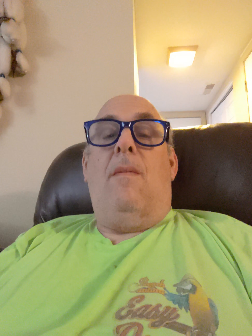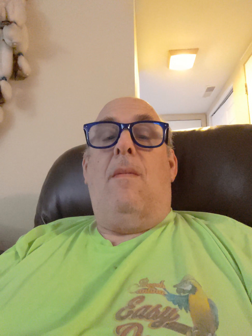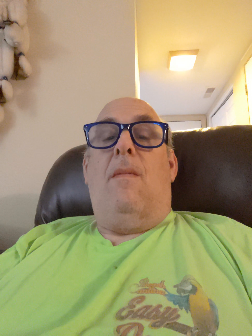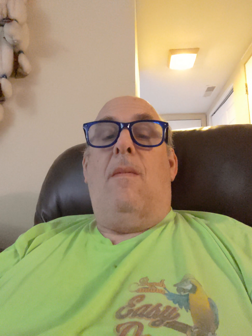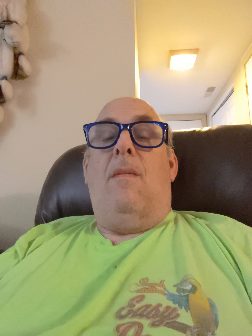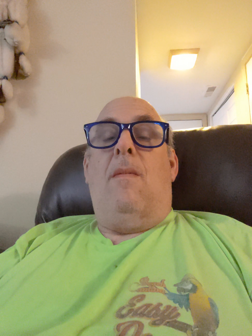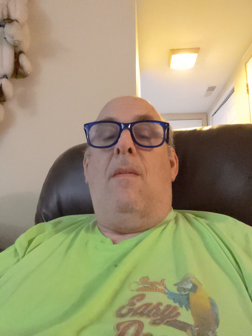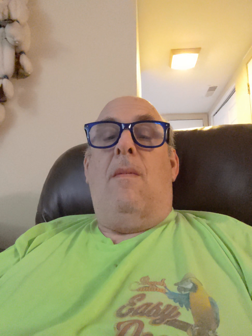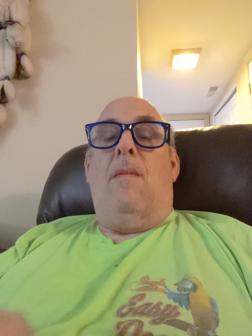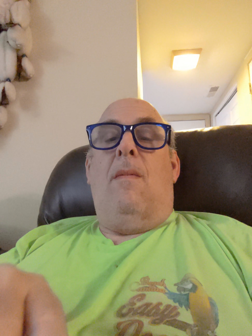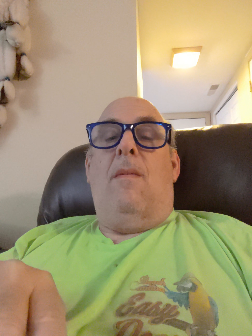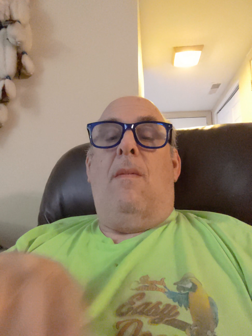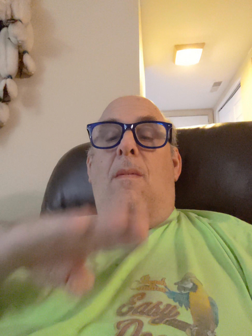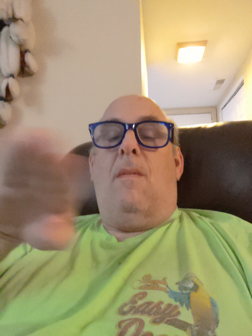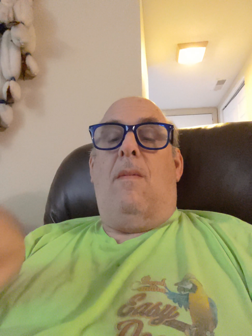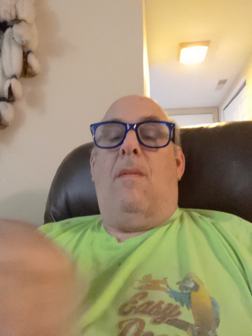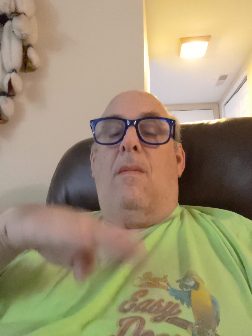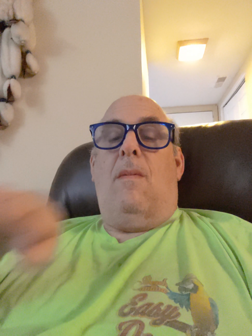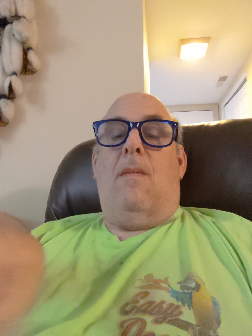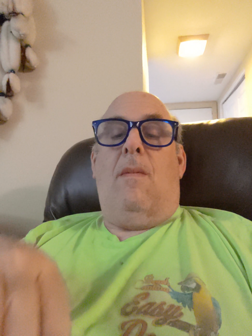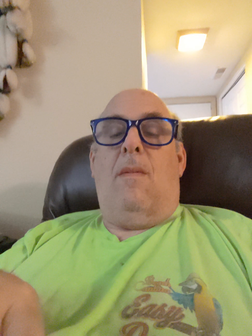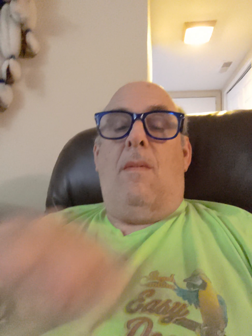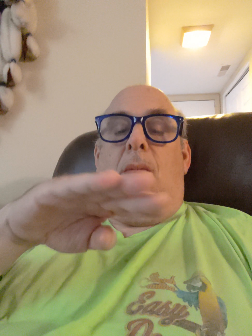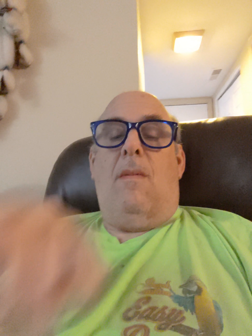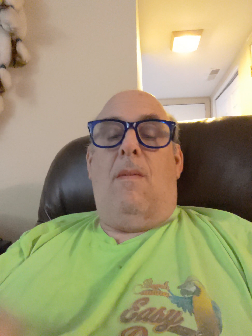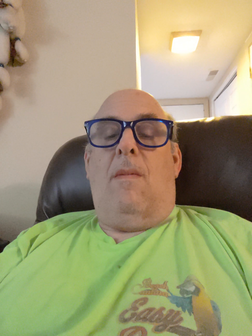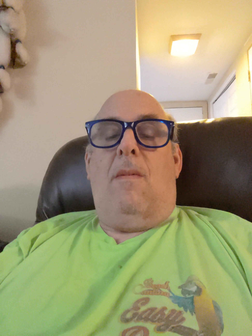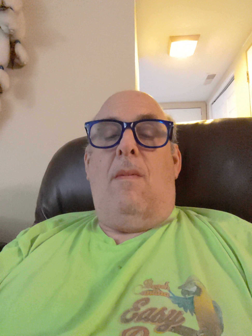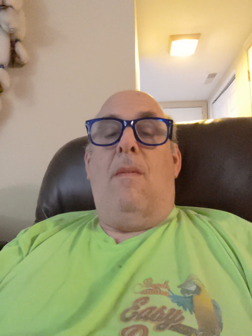pool